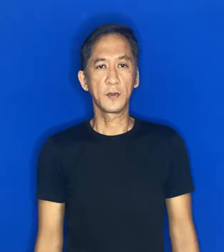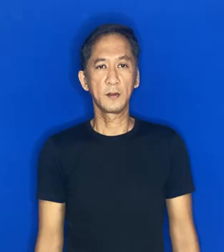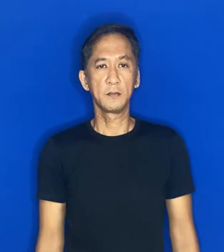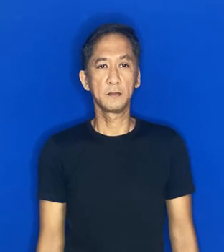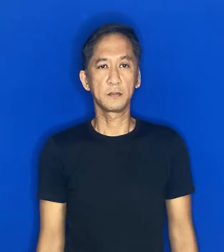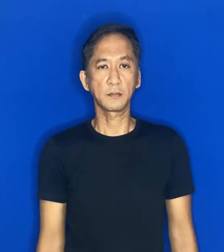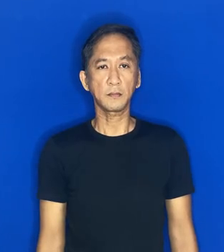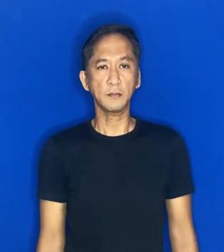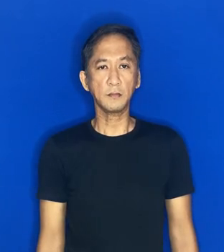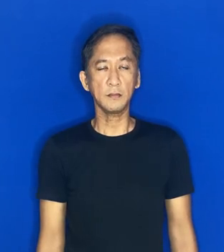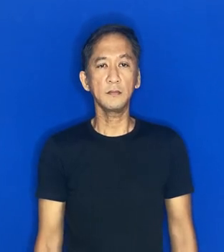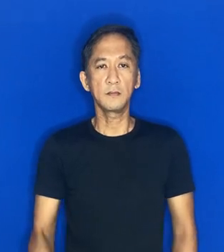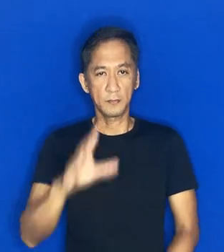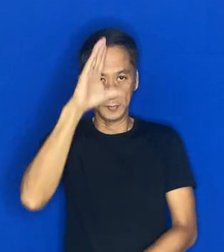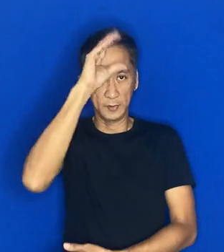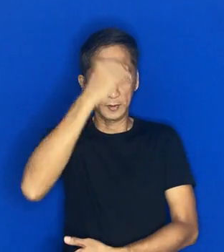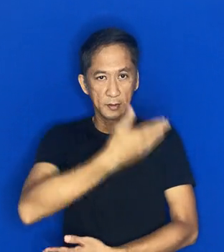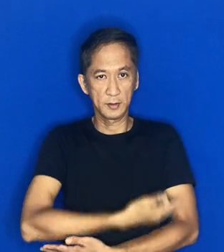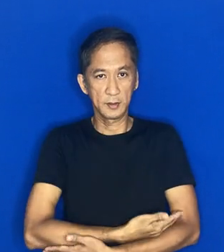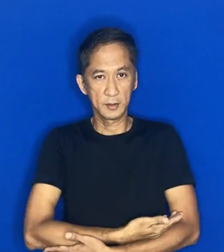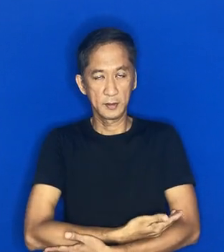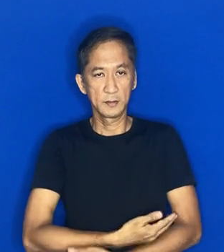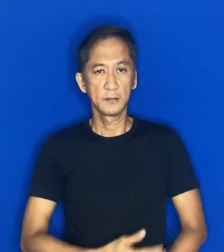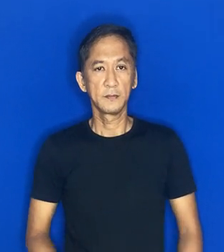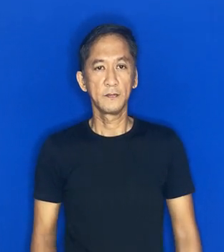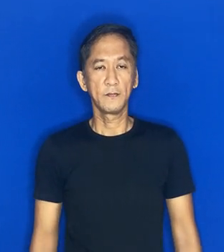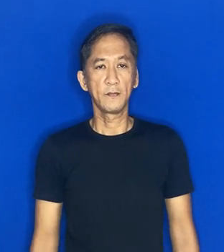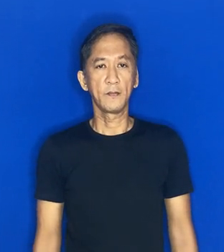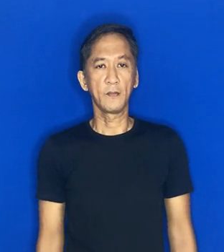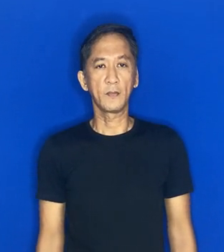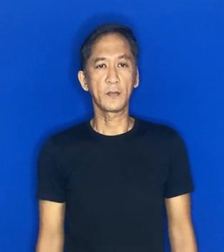son